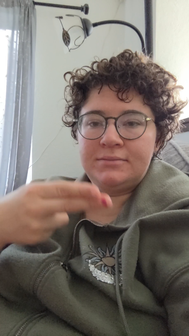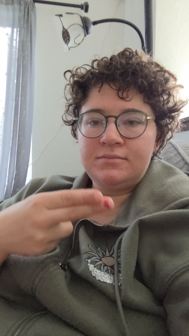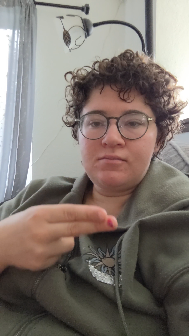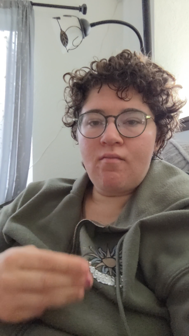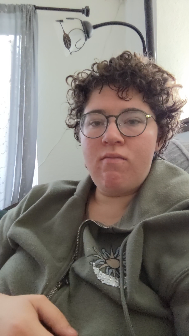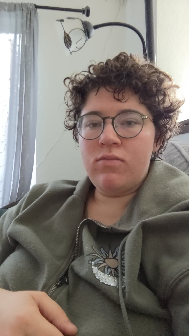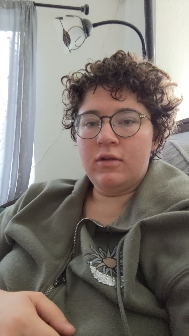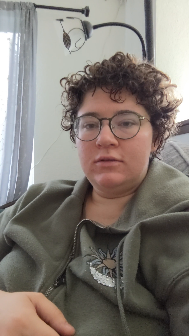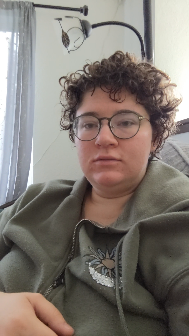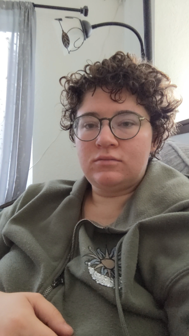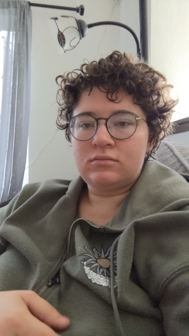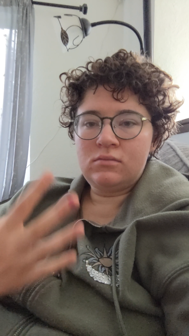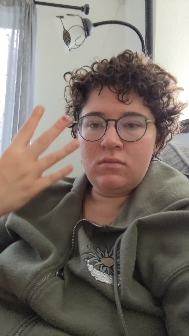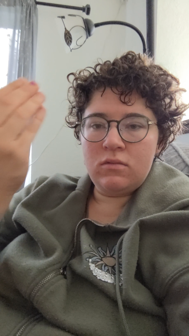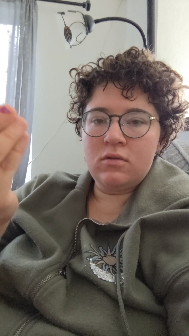going to